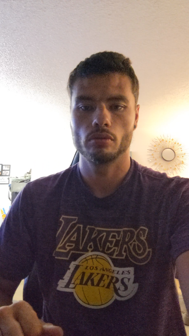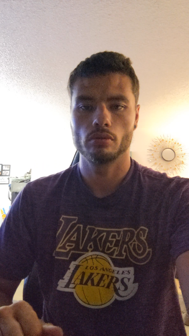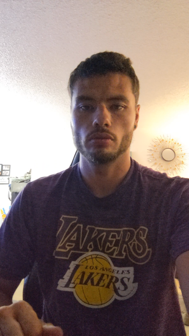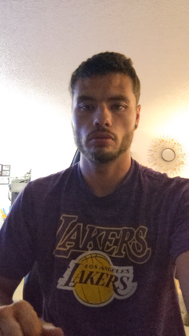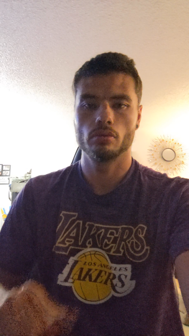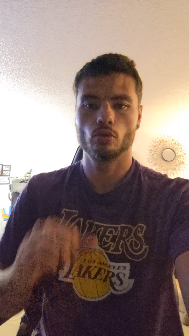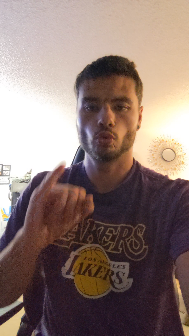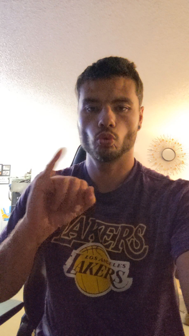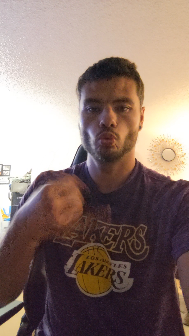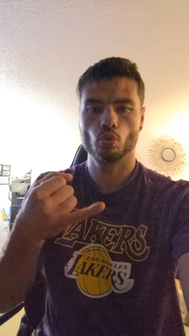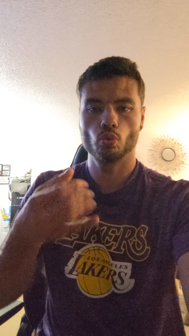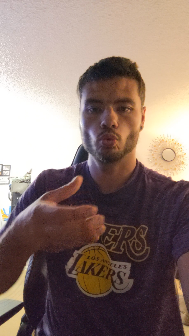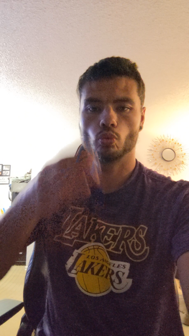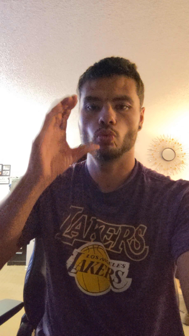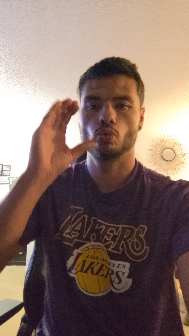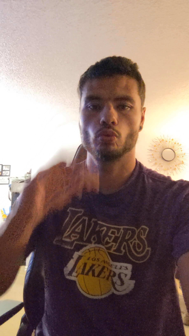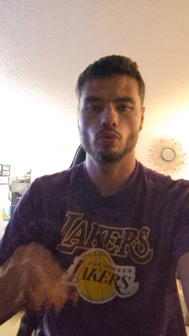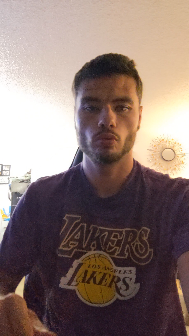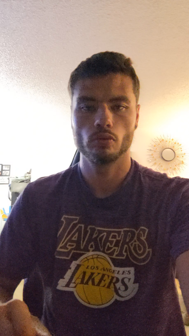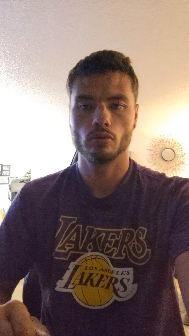juice